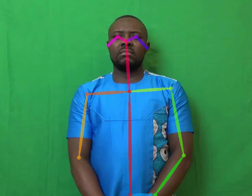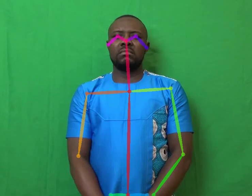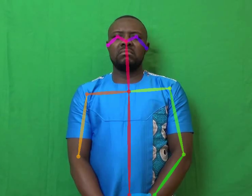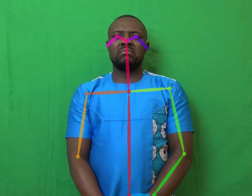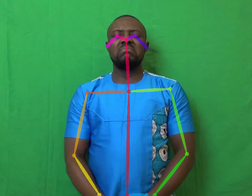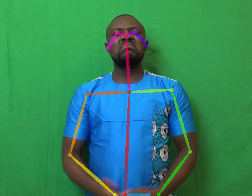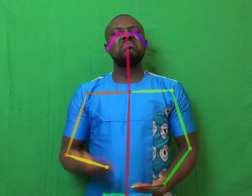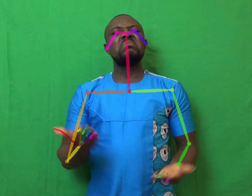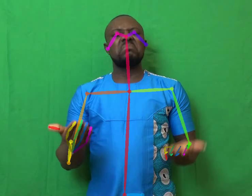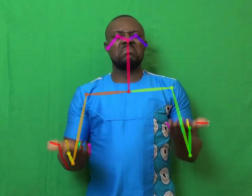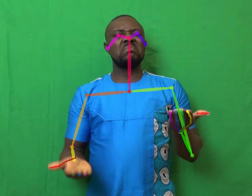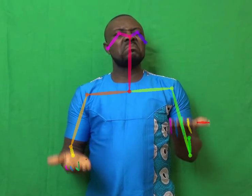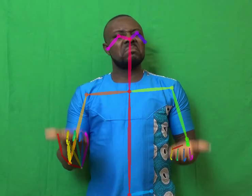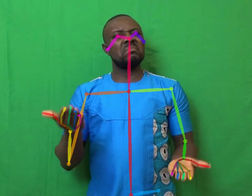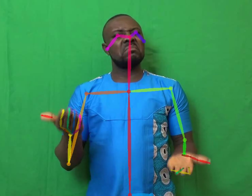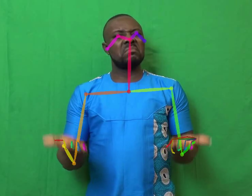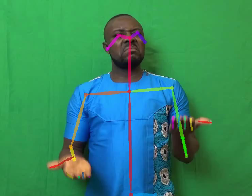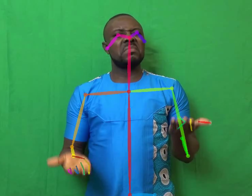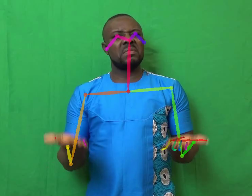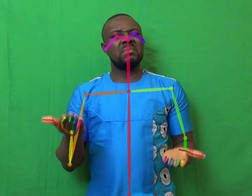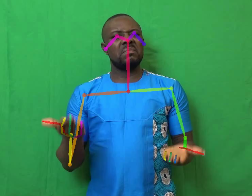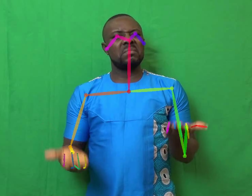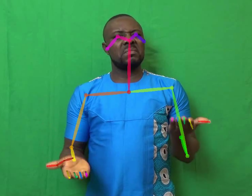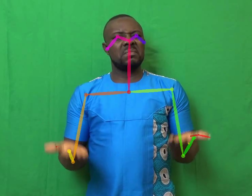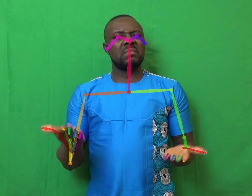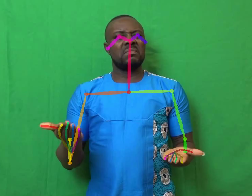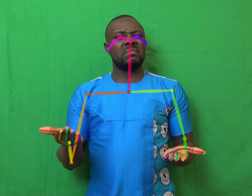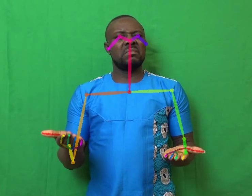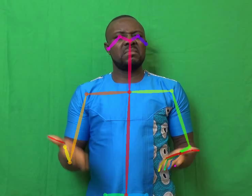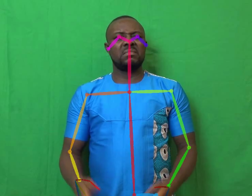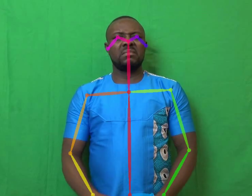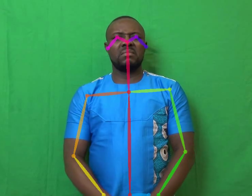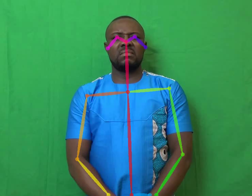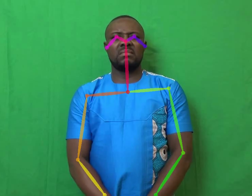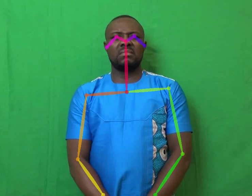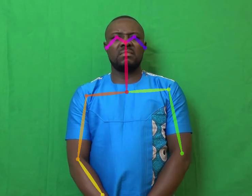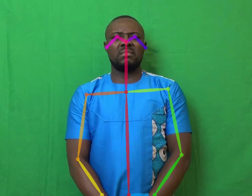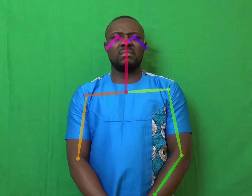maybe